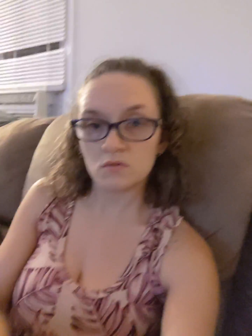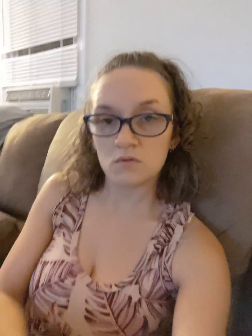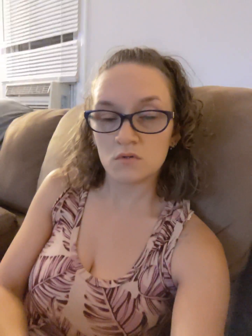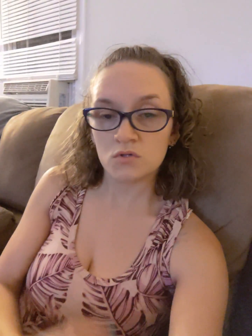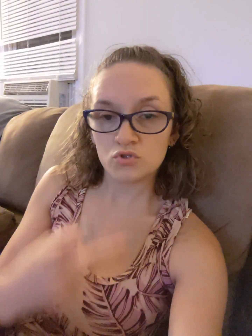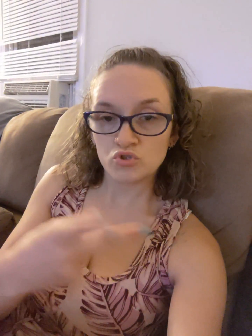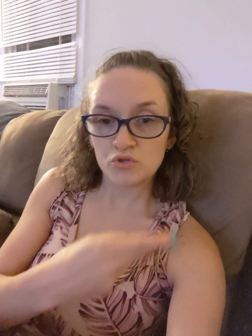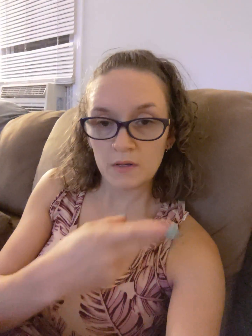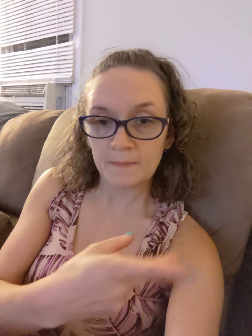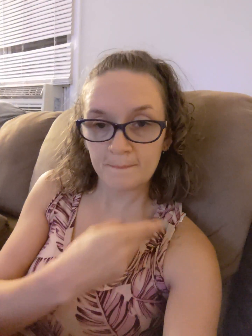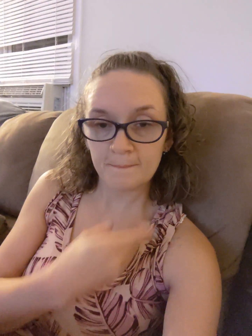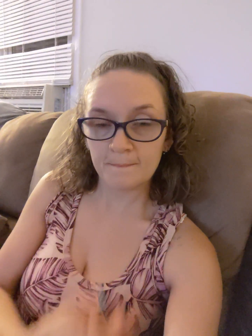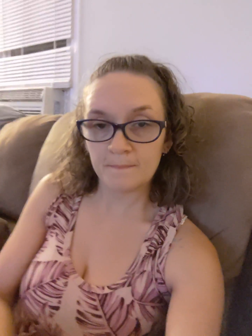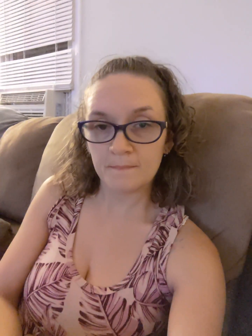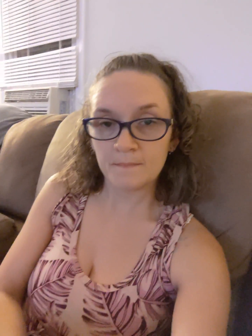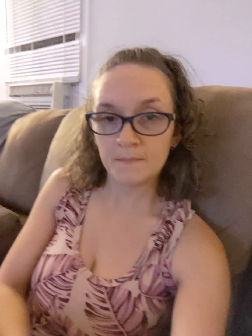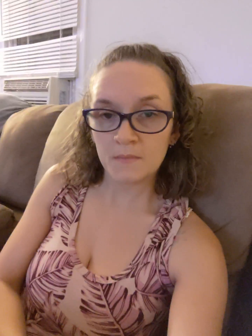sheep